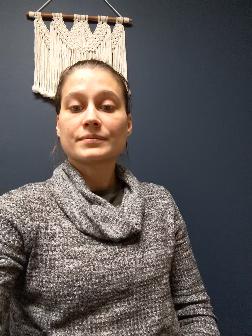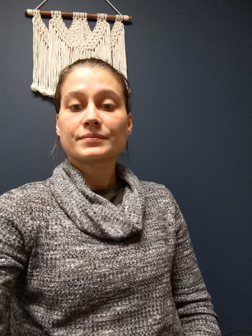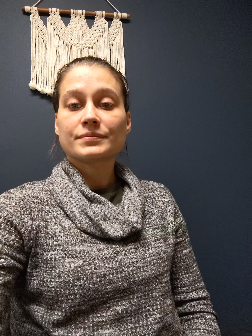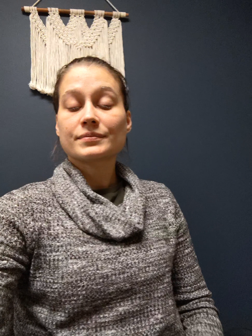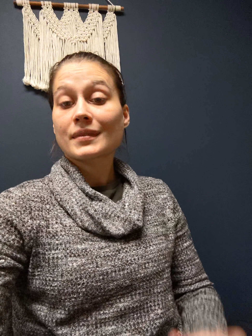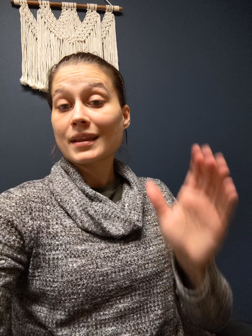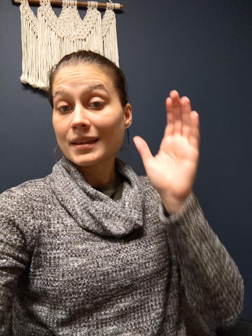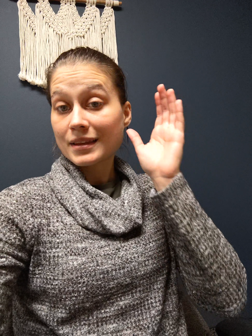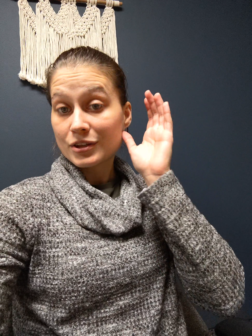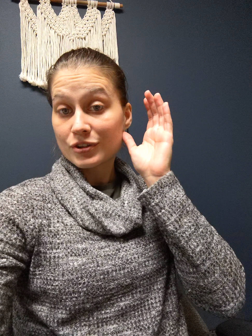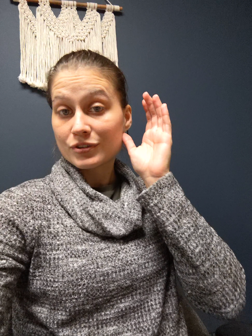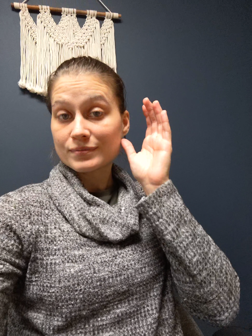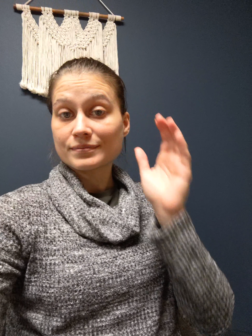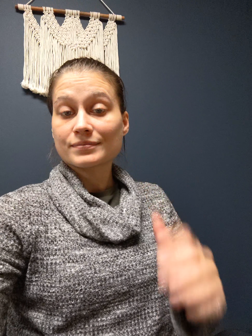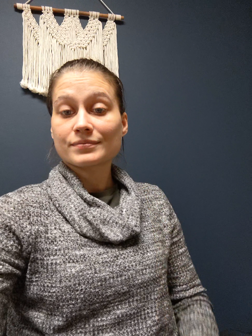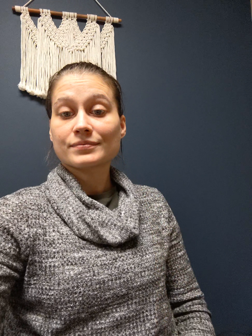hear